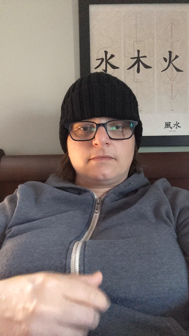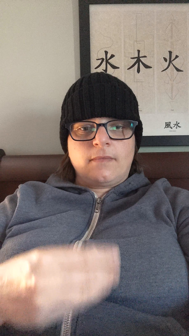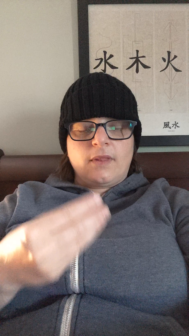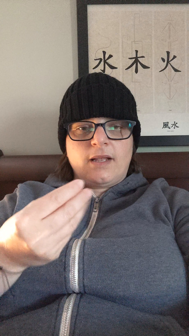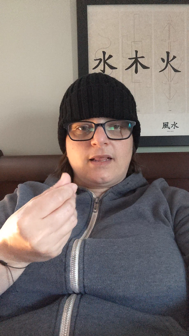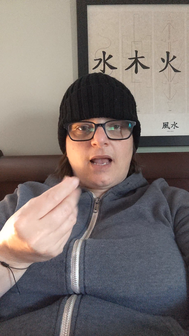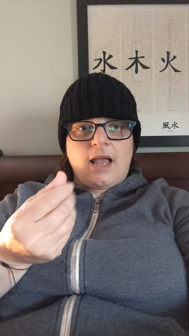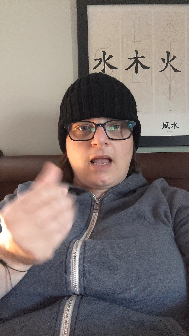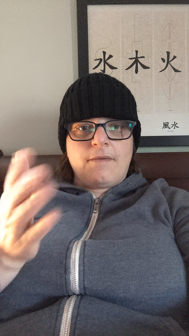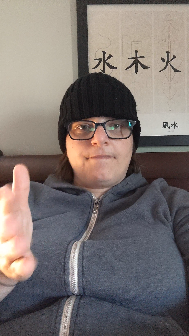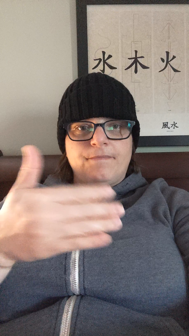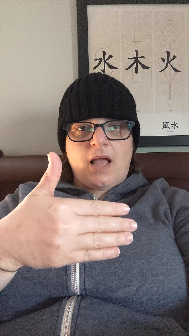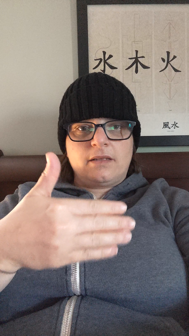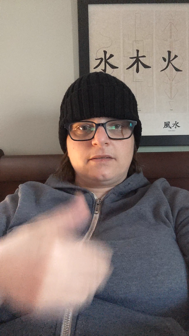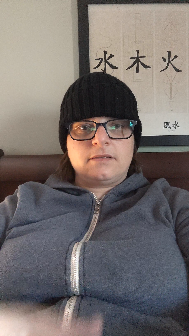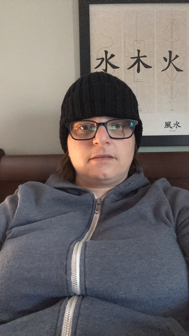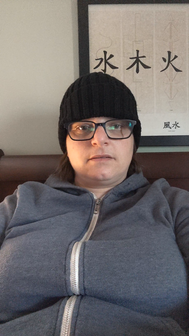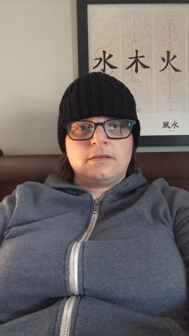sandbox